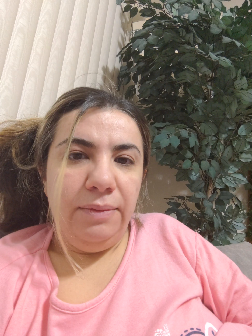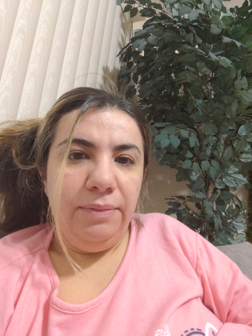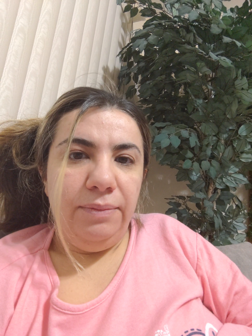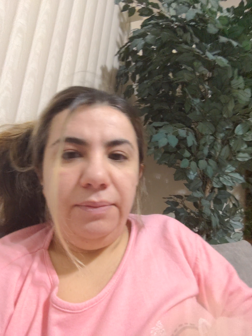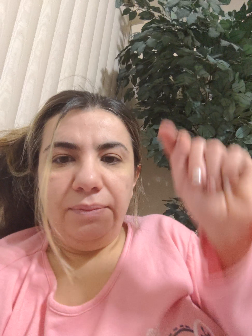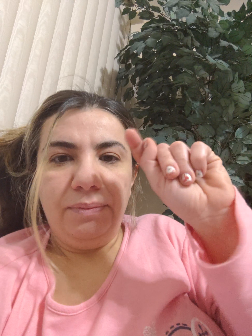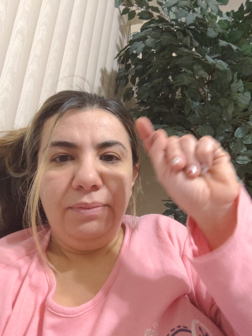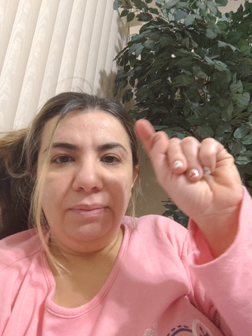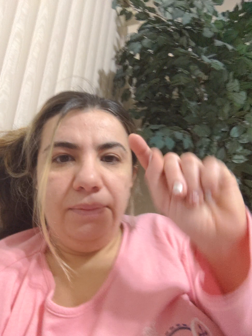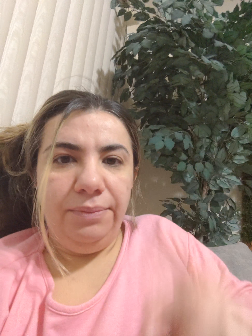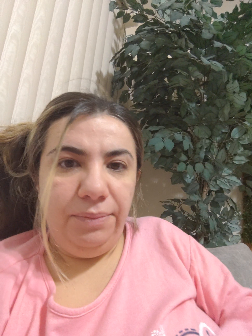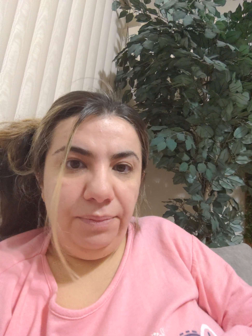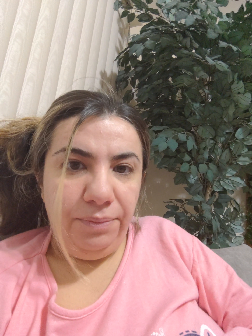potty